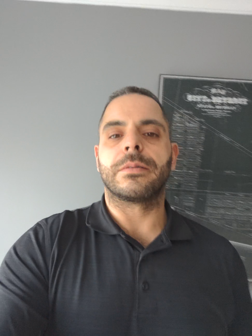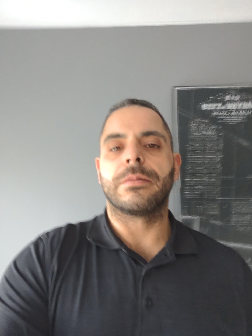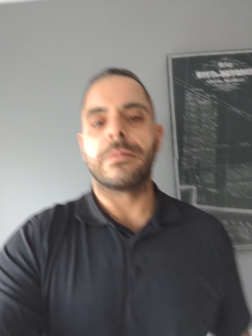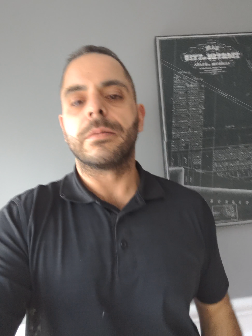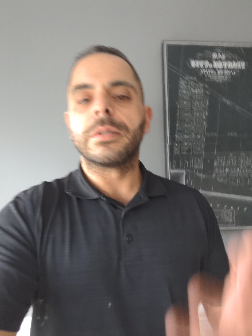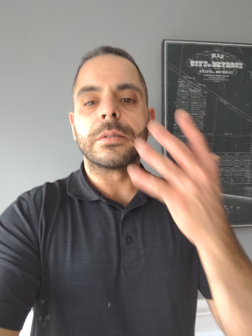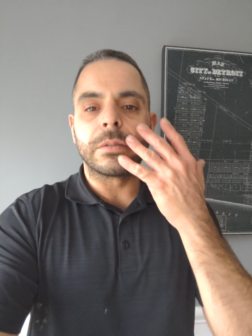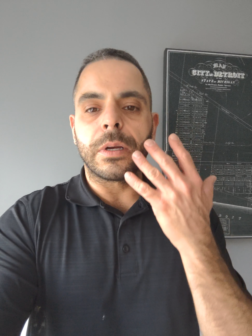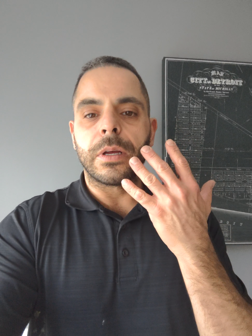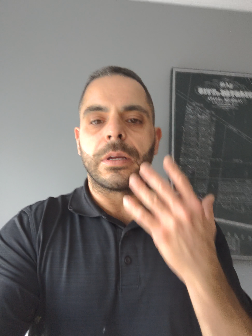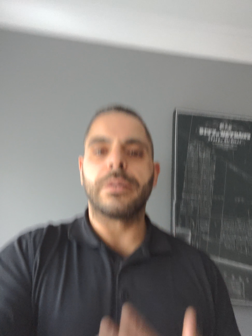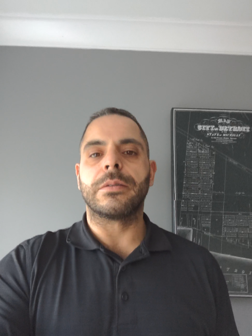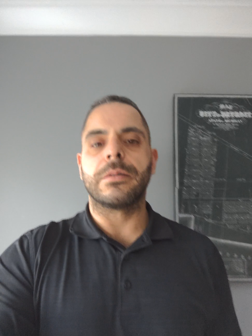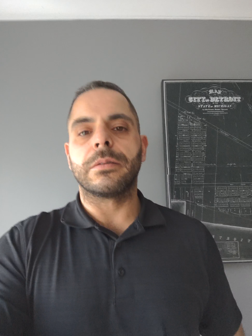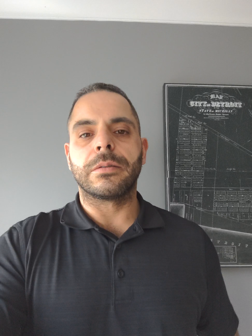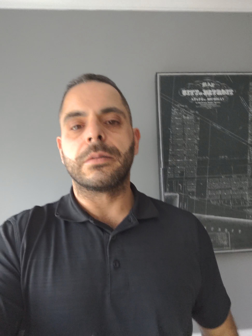sad